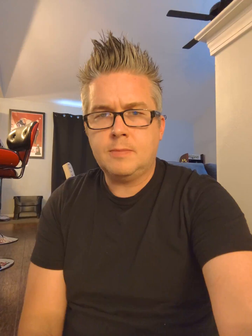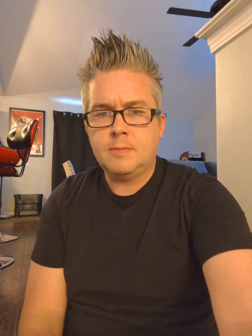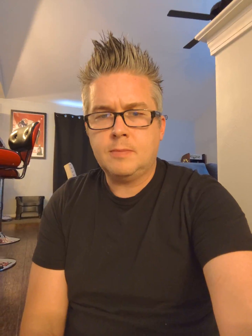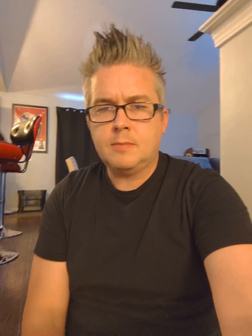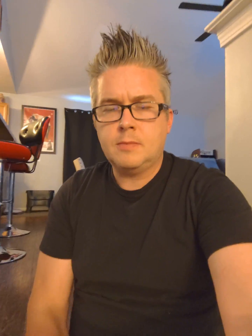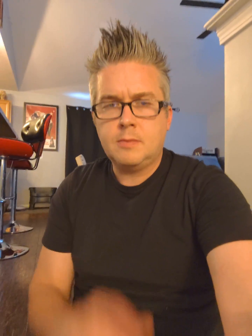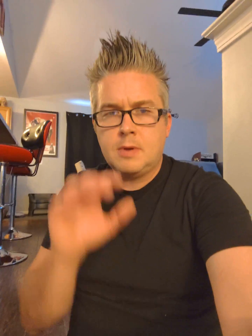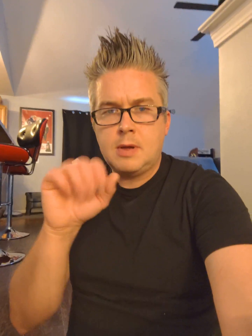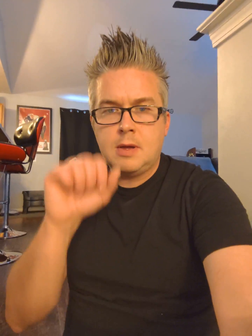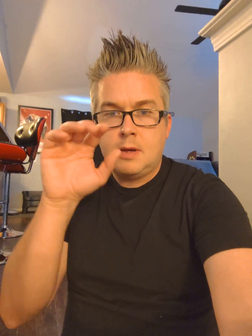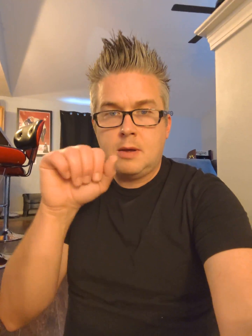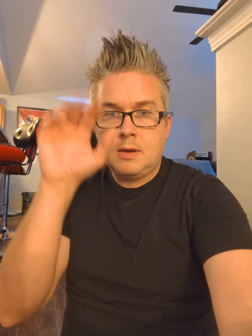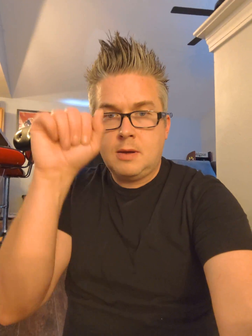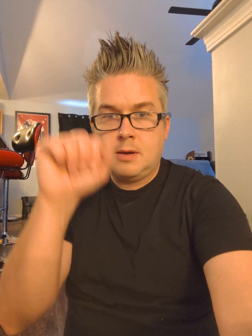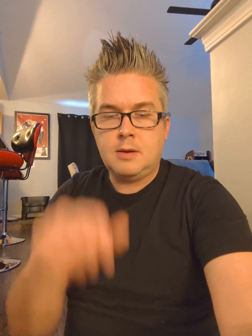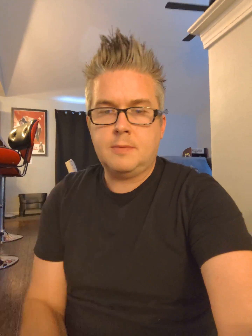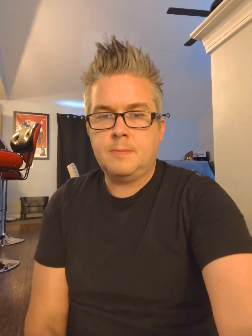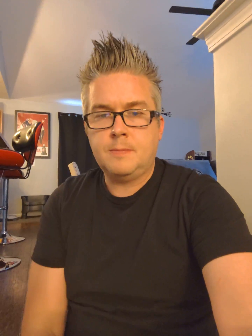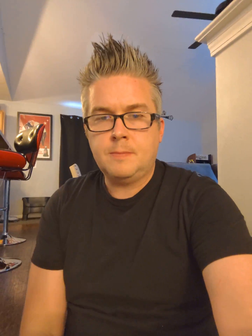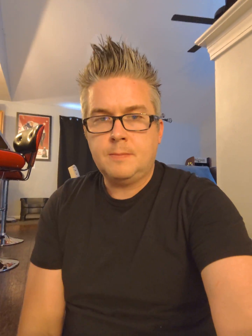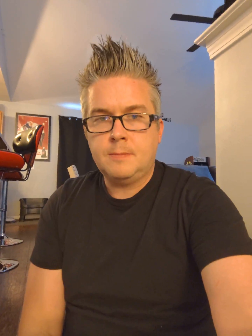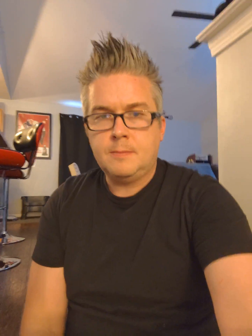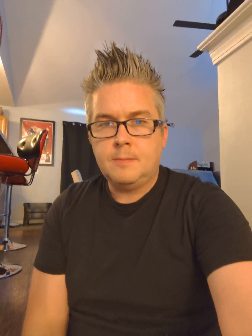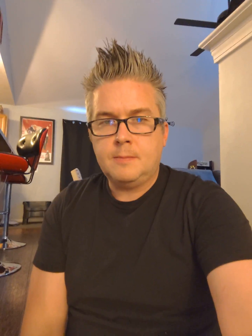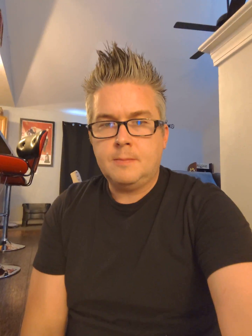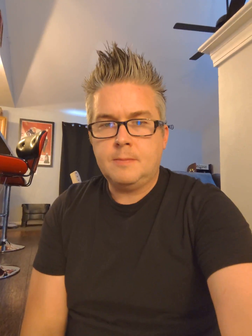ladder